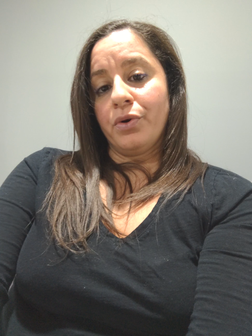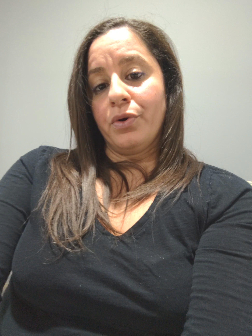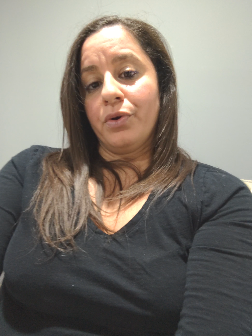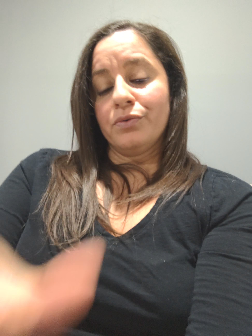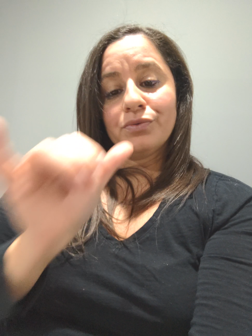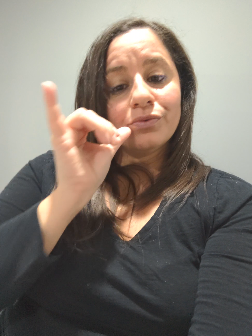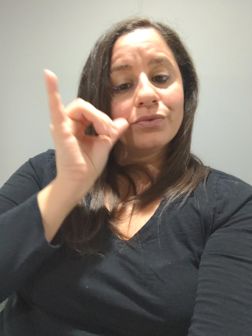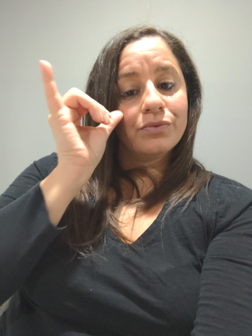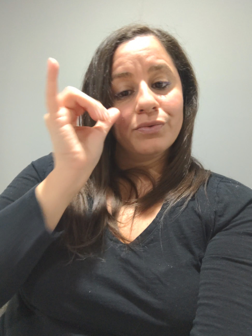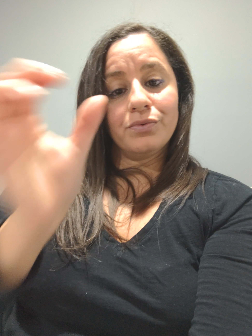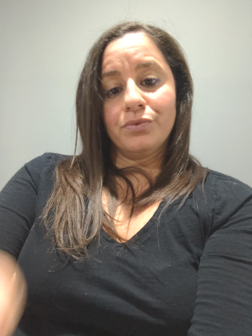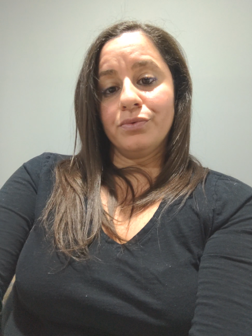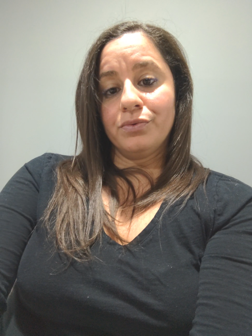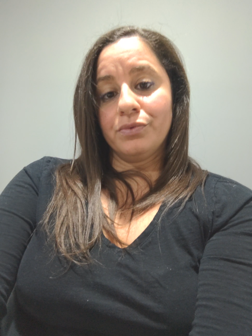yesterday